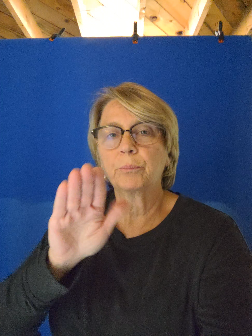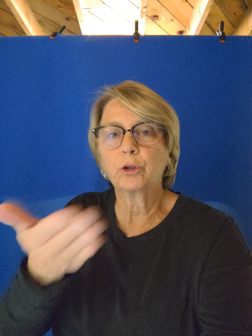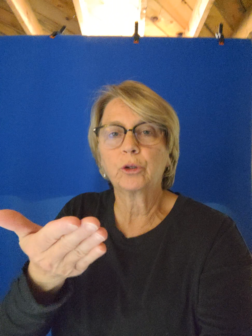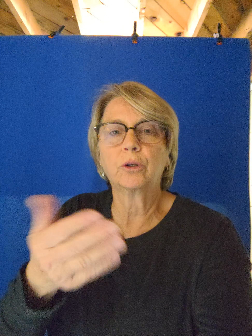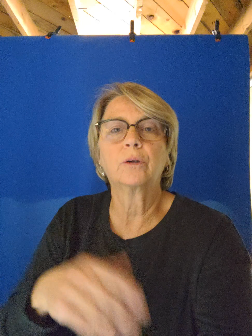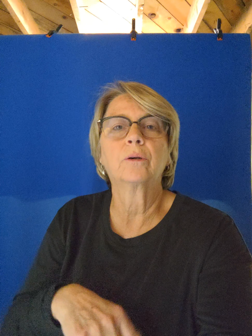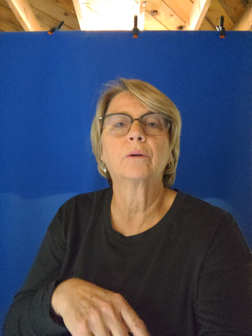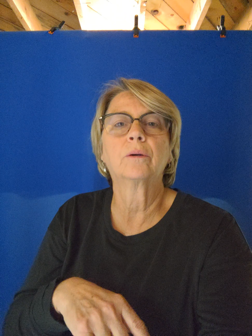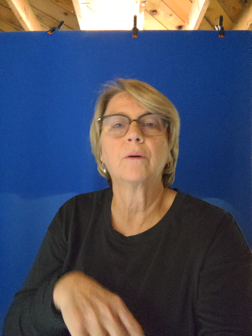book